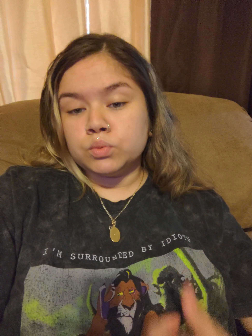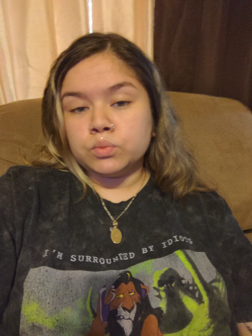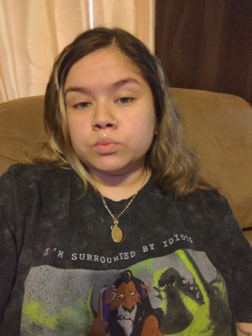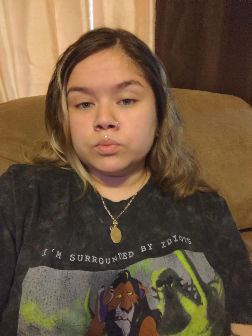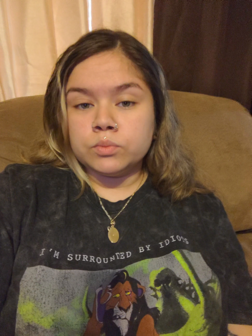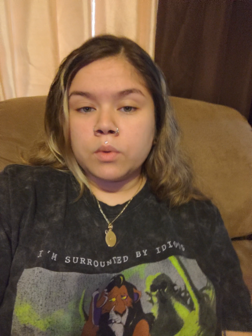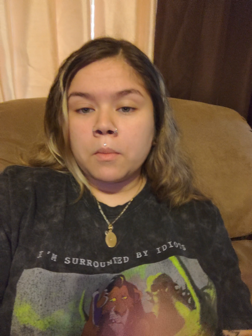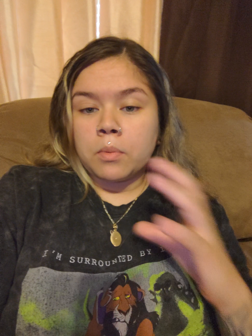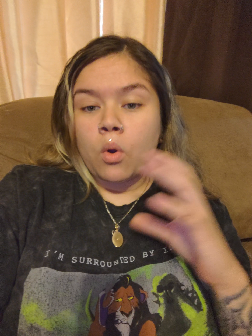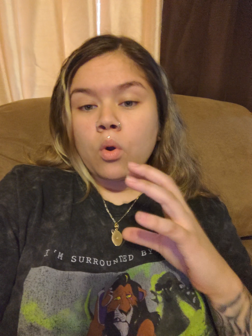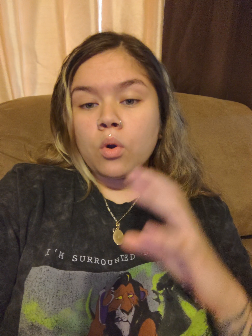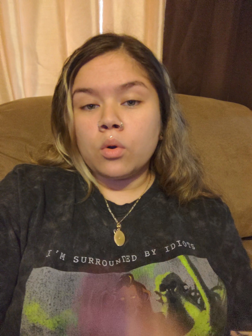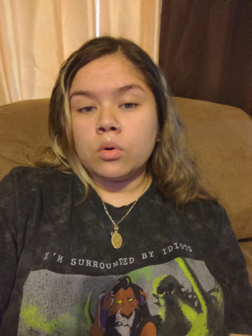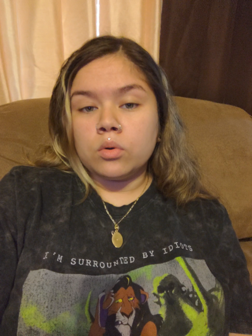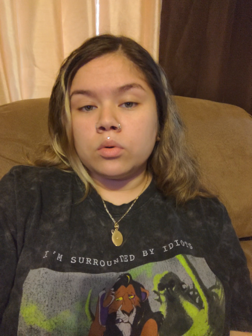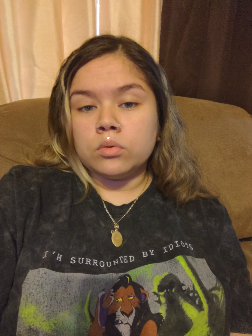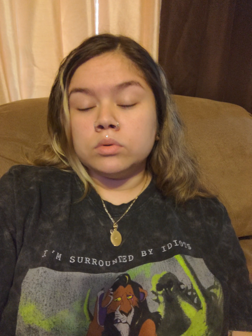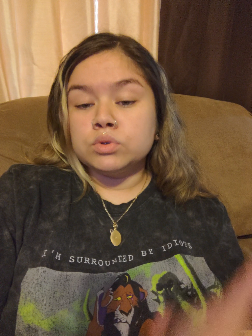ball